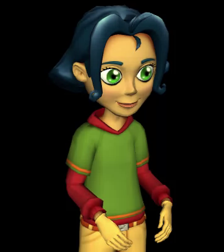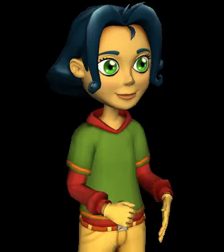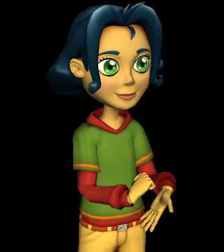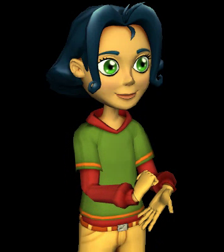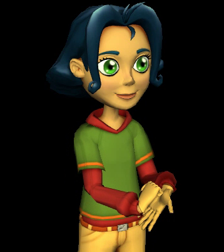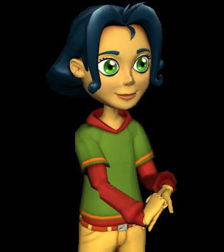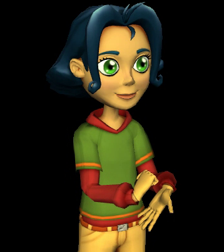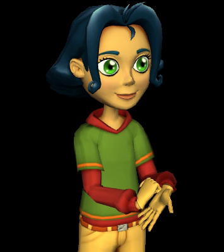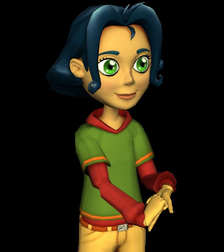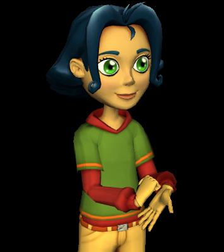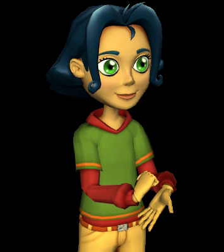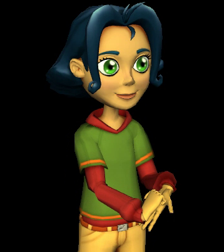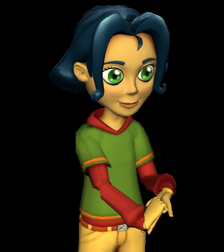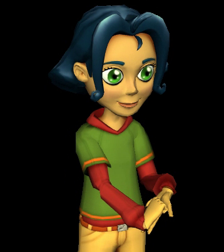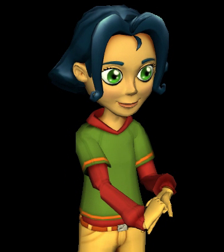شهية